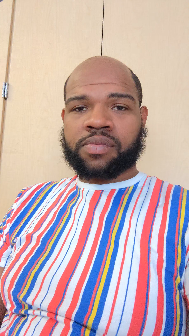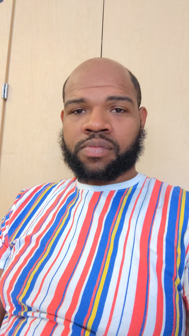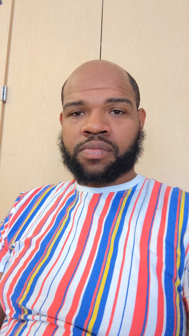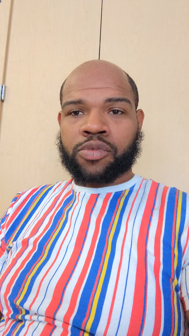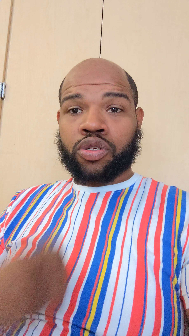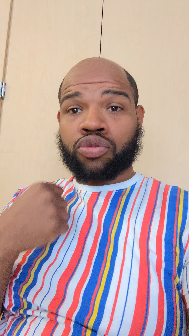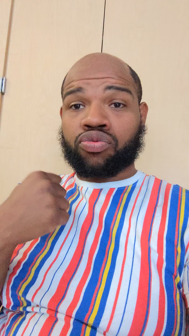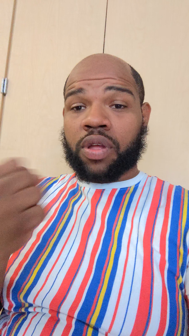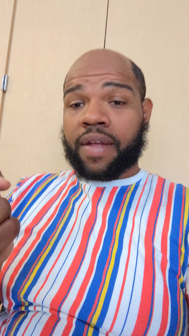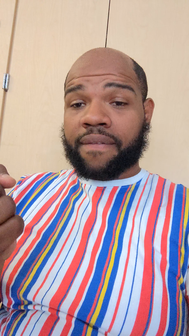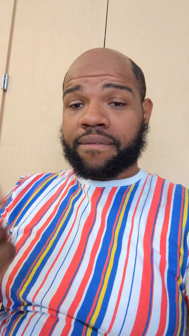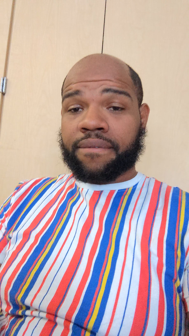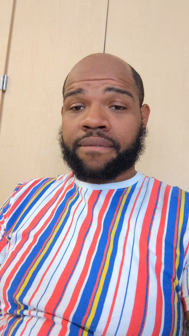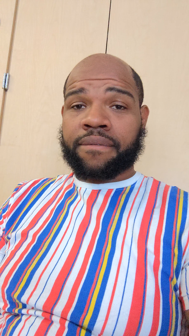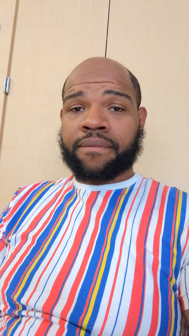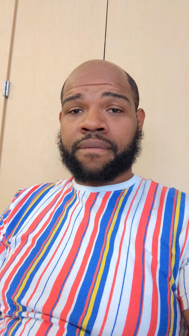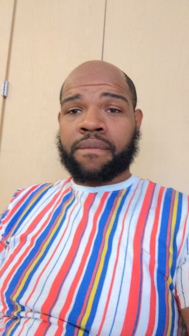drive